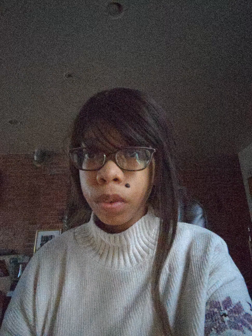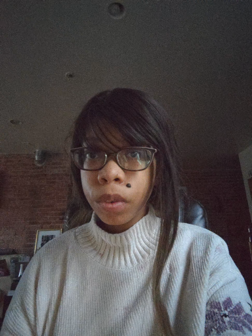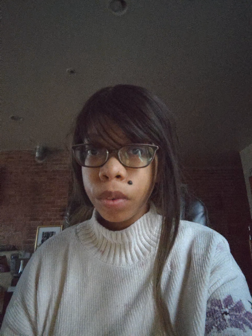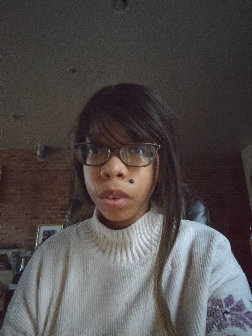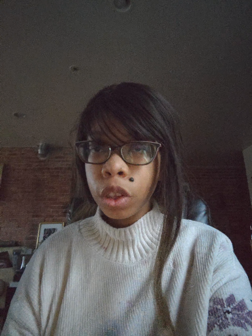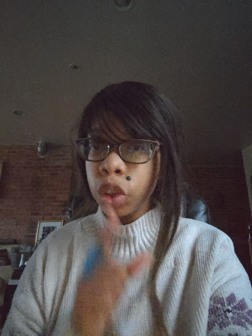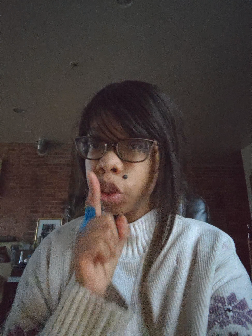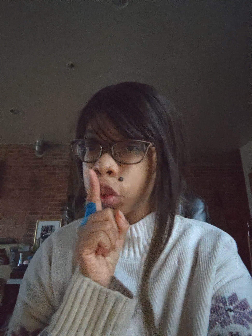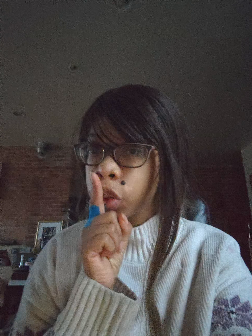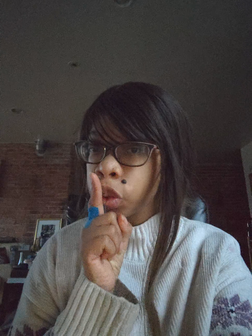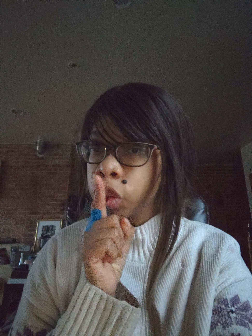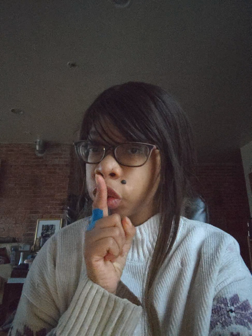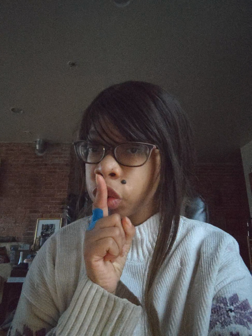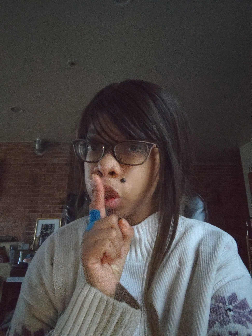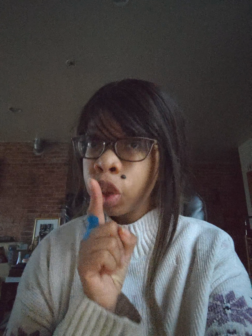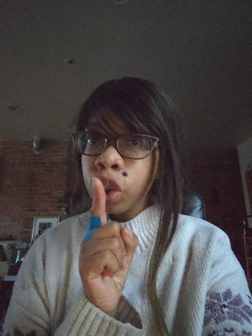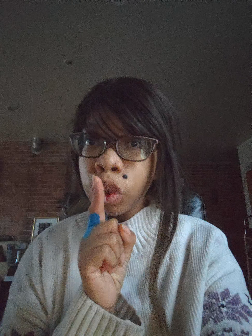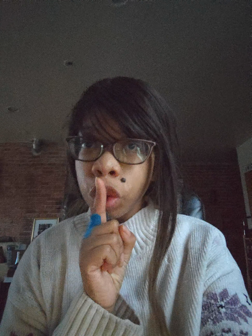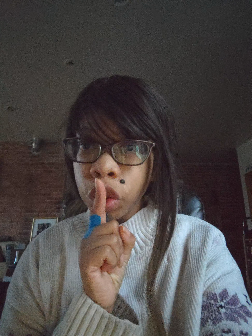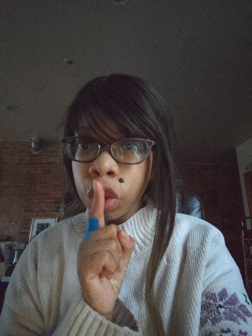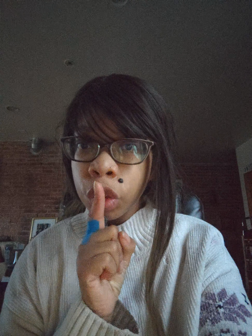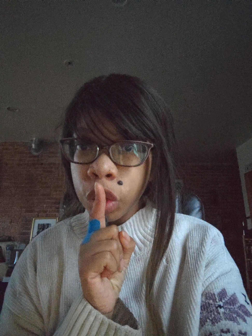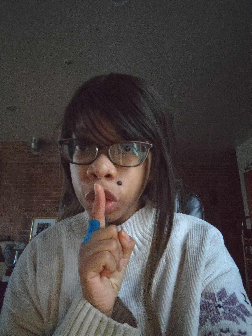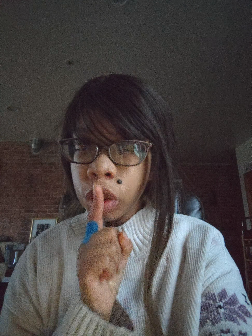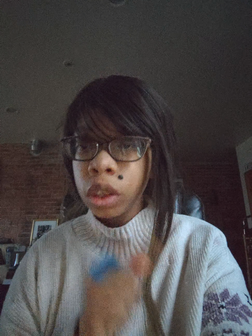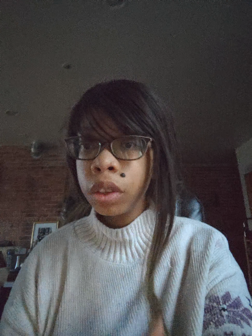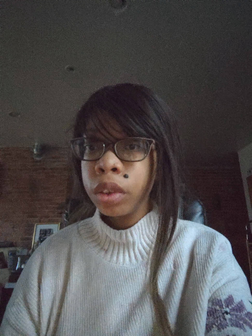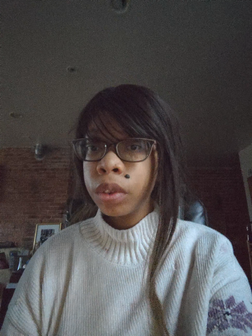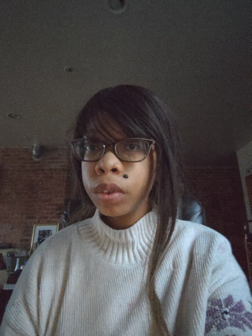shhh